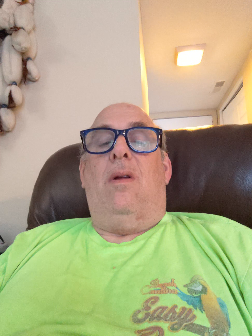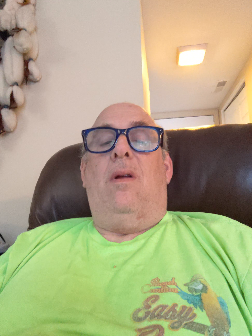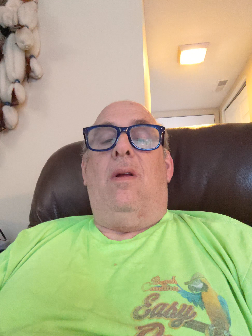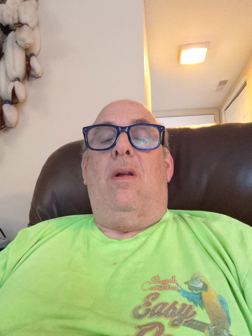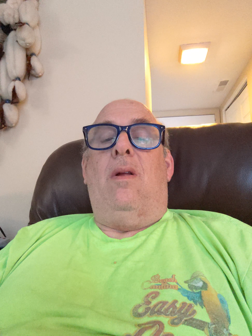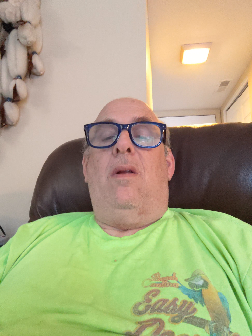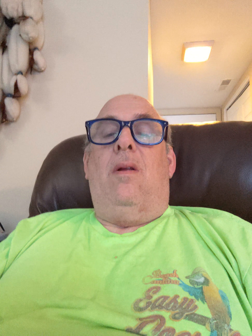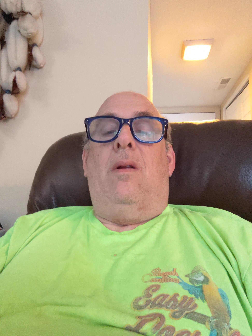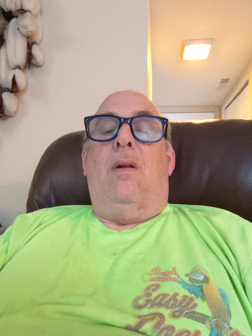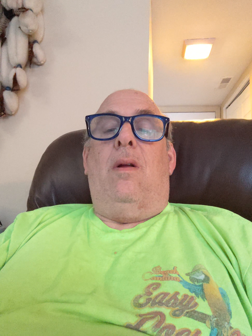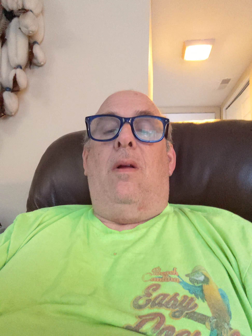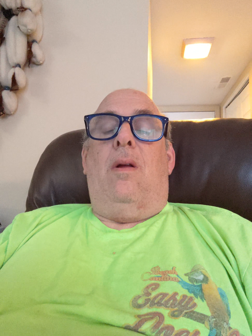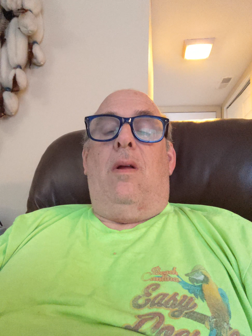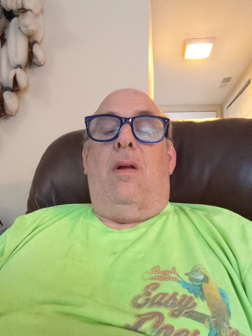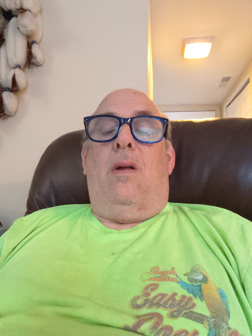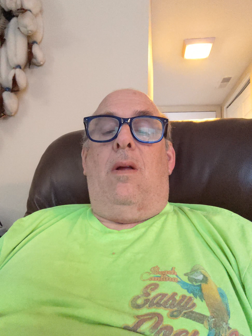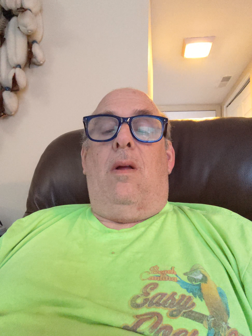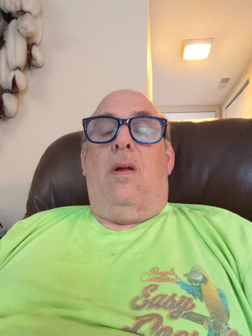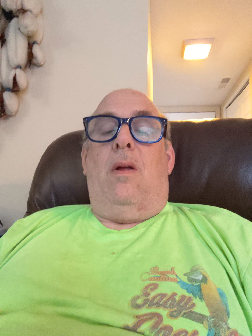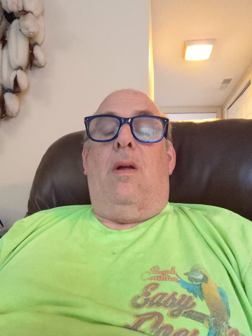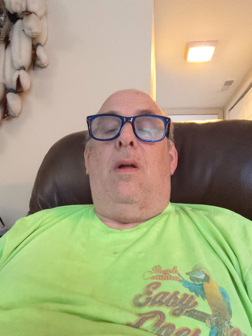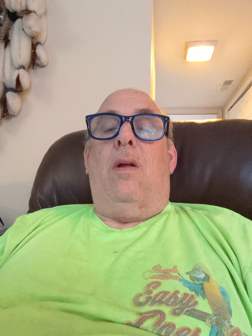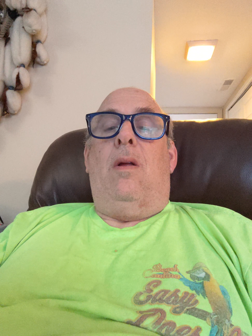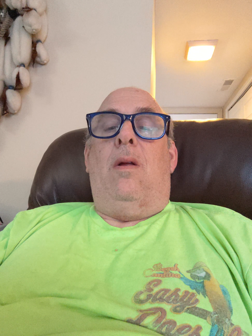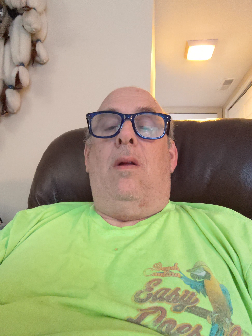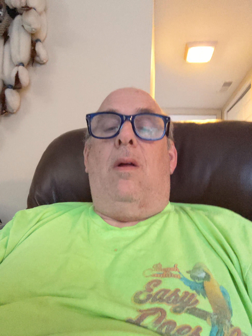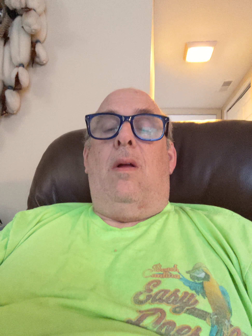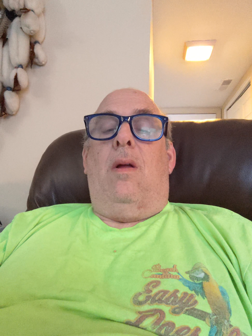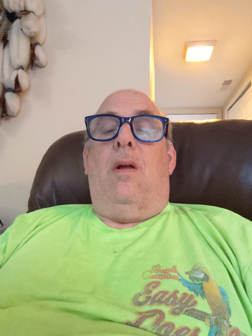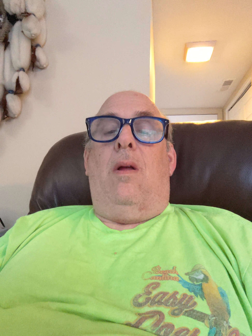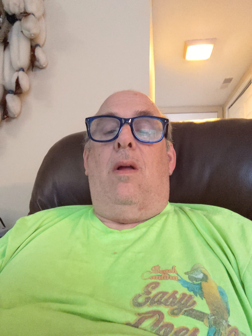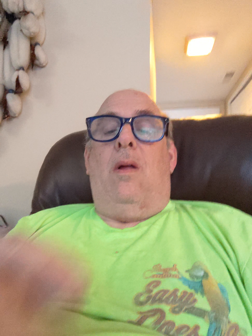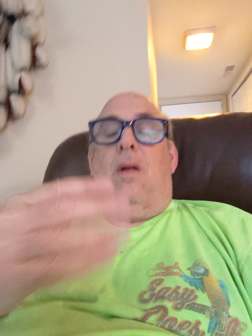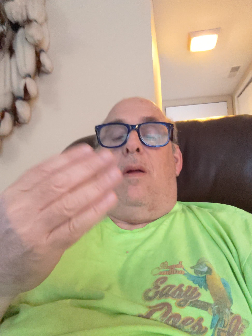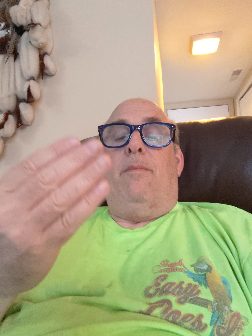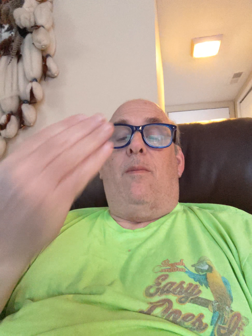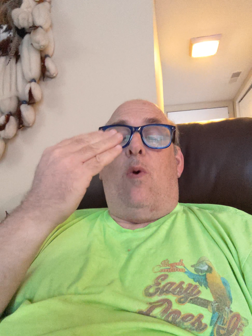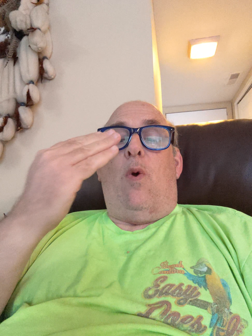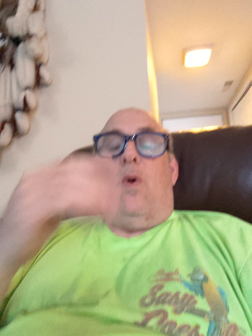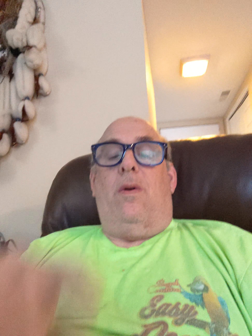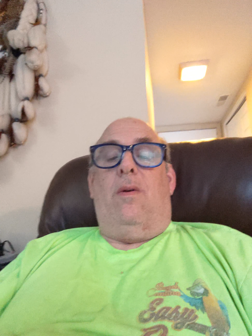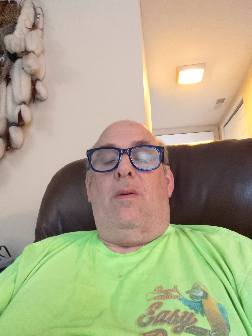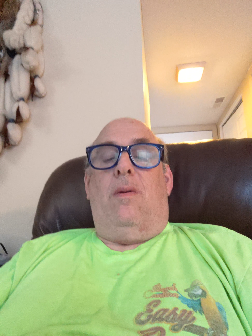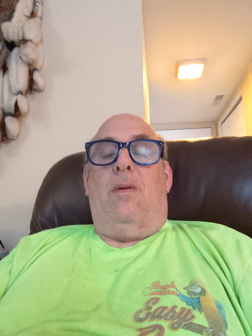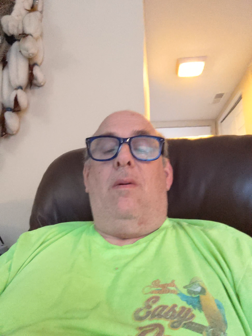morning